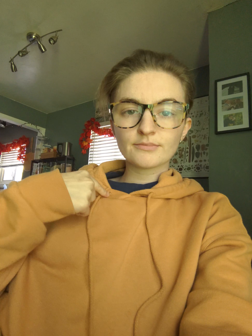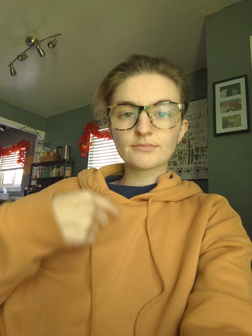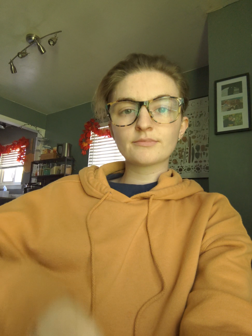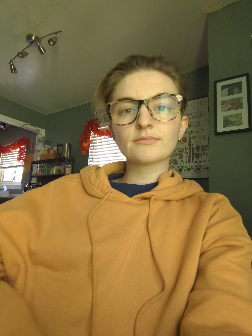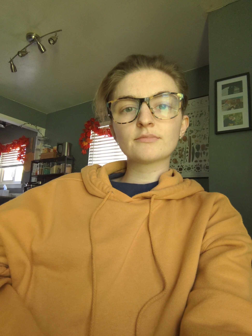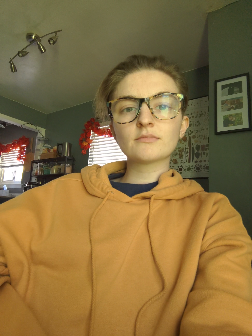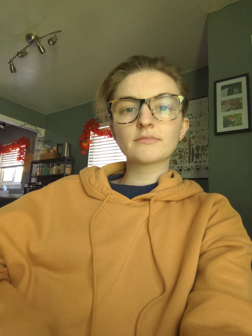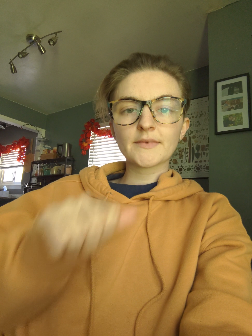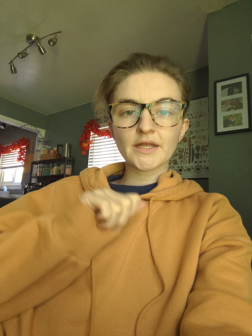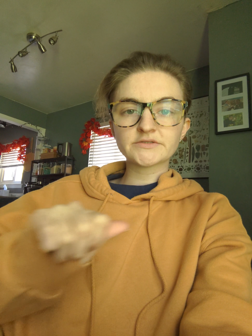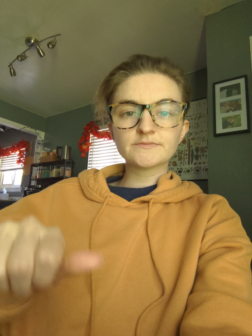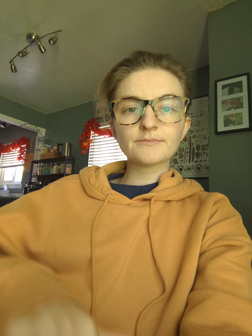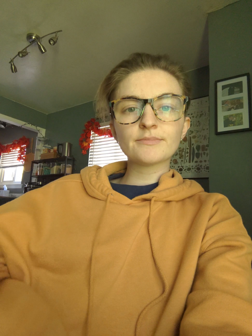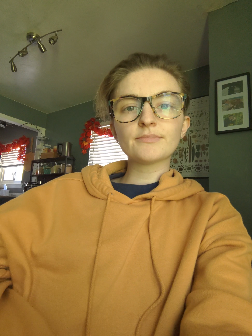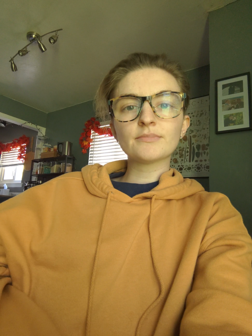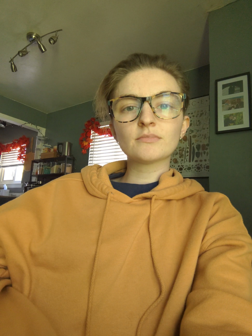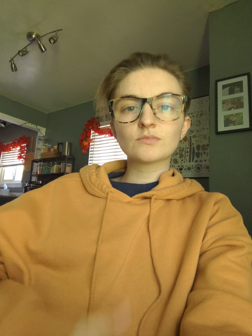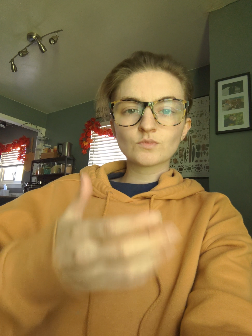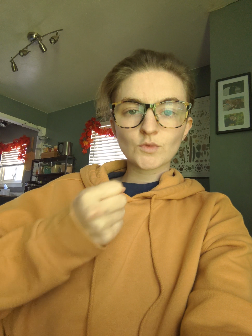a